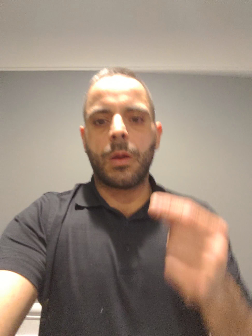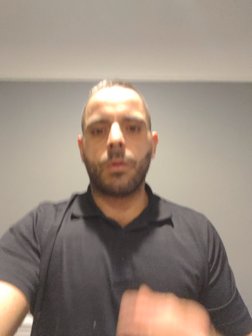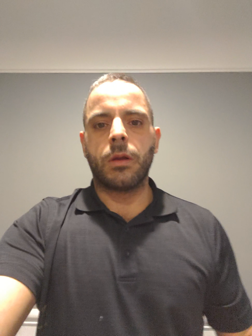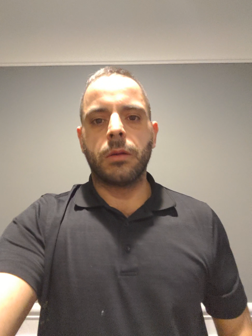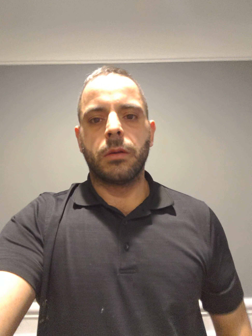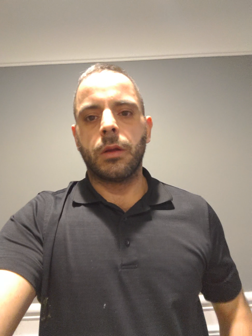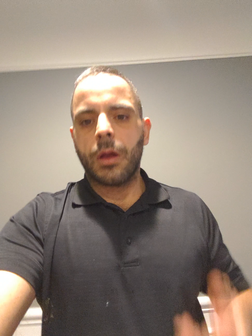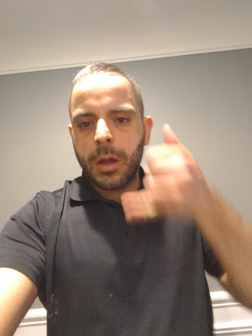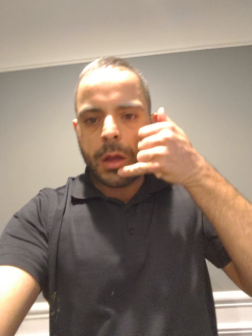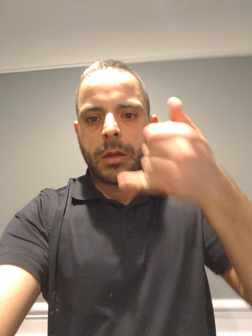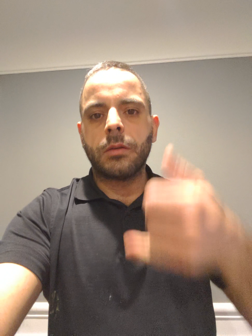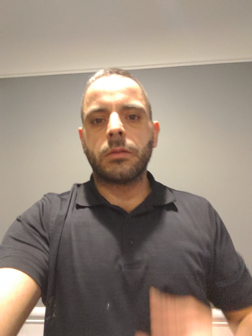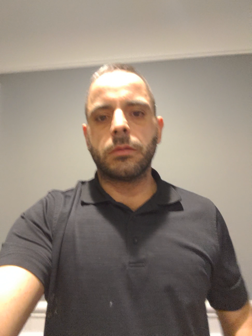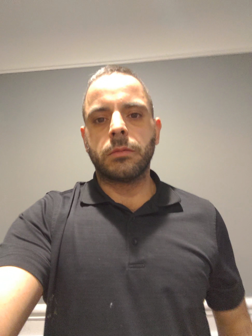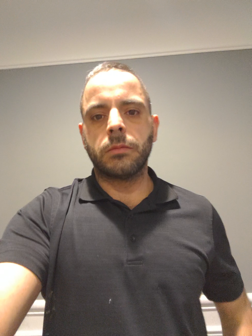call on the phone